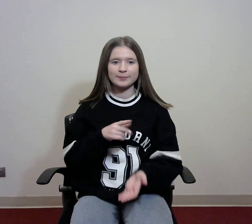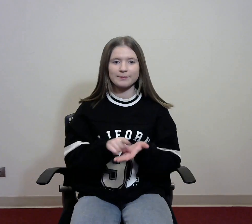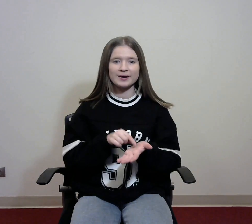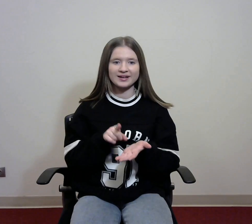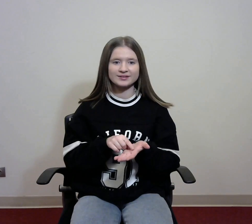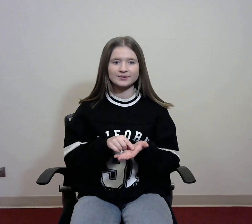pensiya